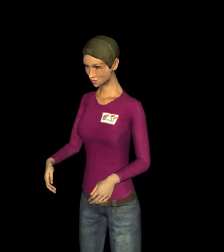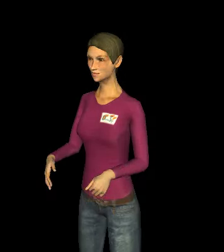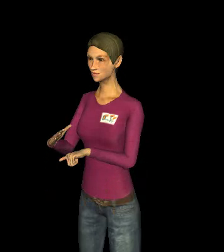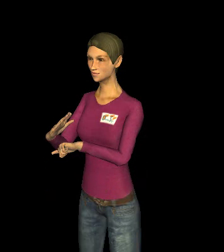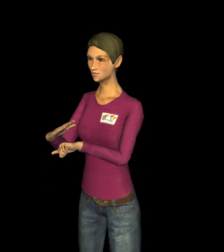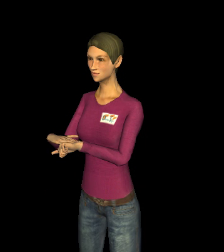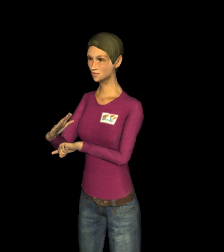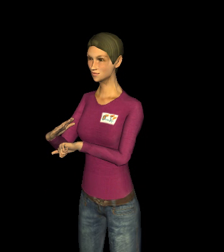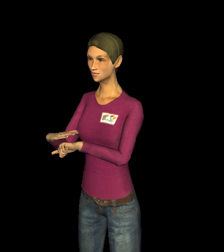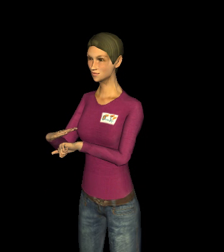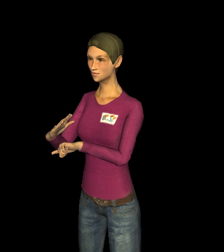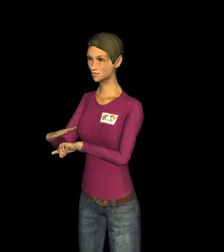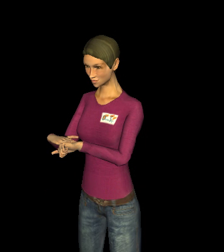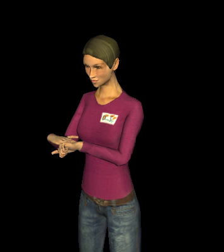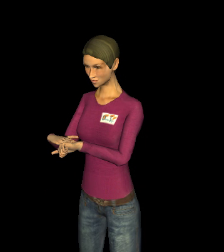يسار